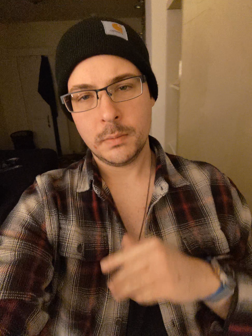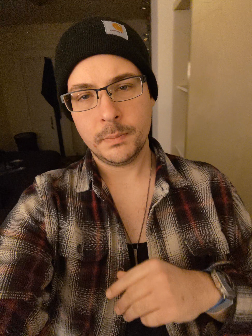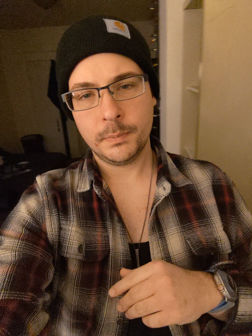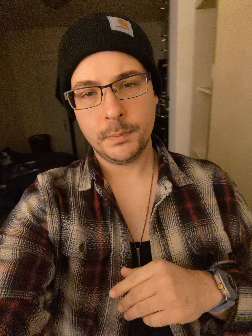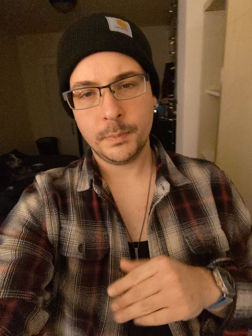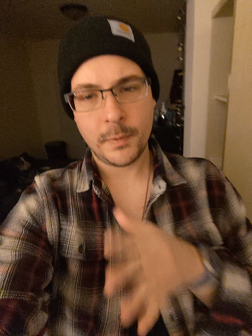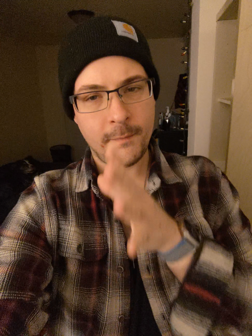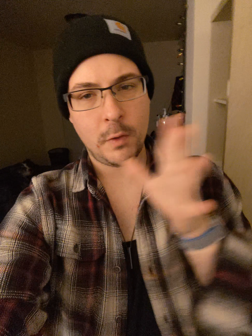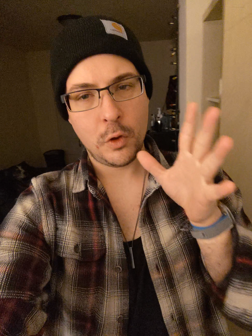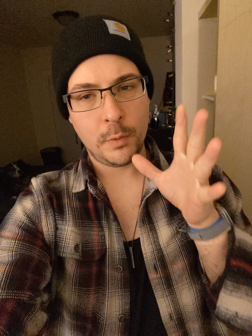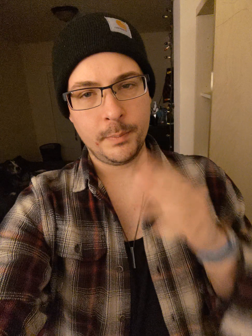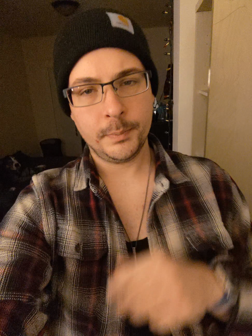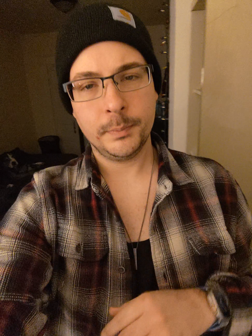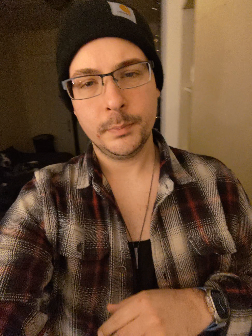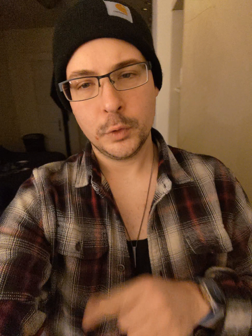farm